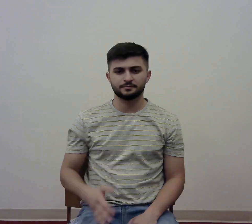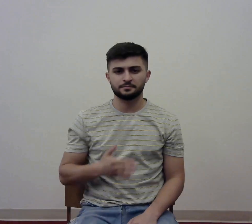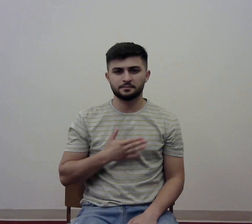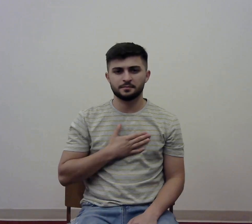mən